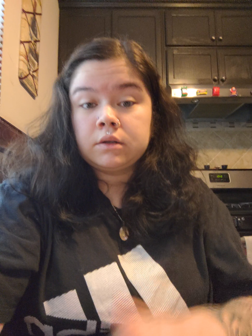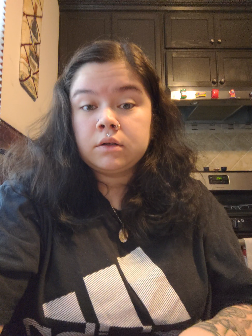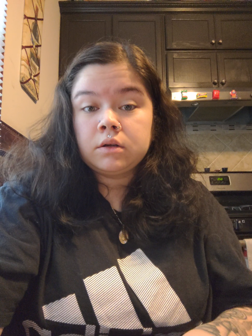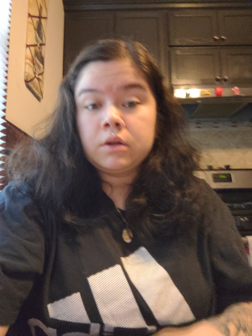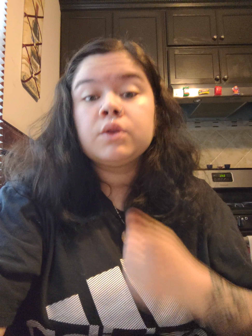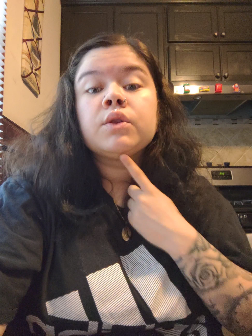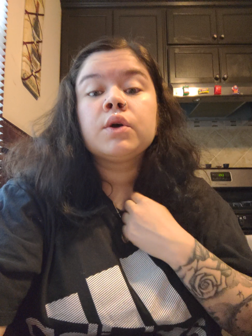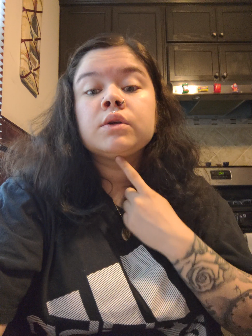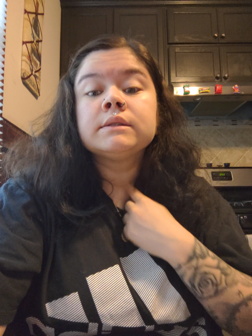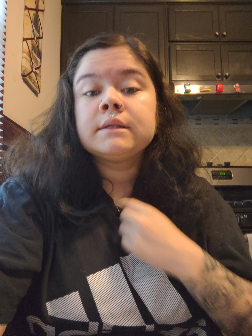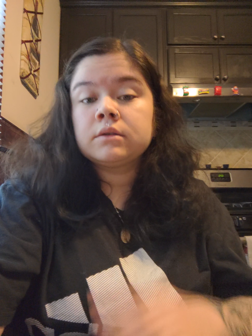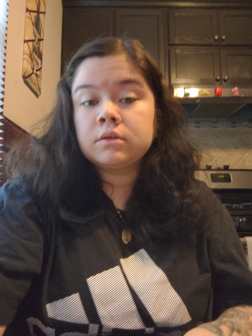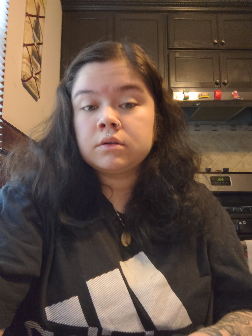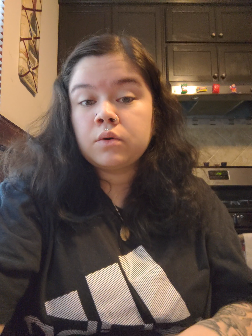thirsty